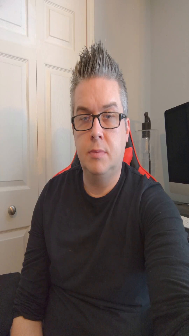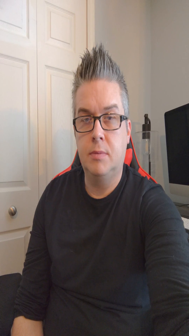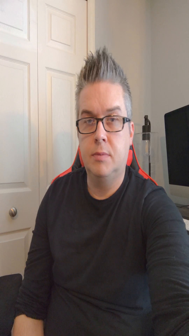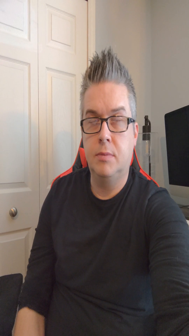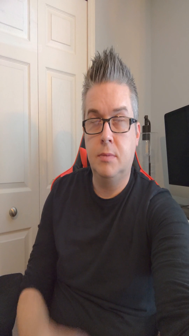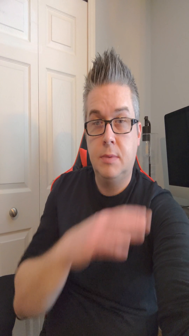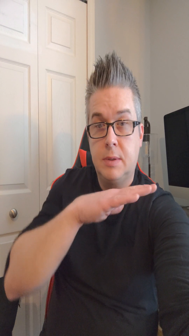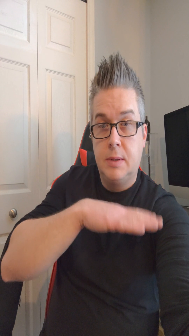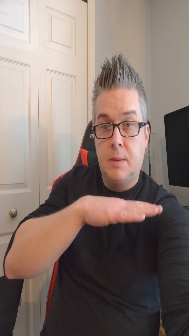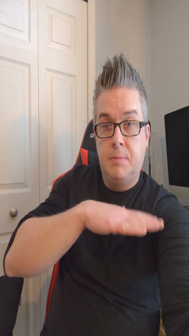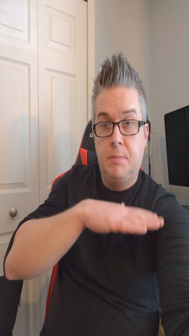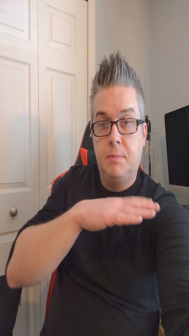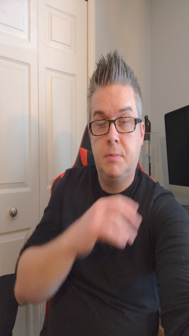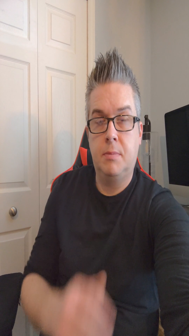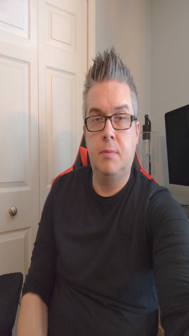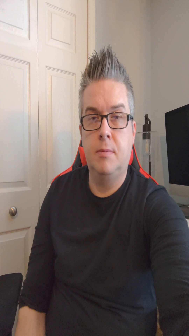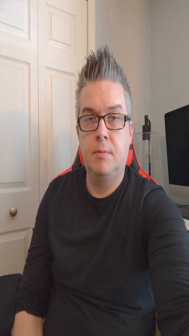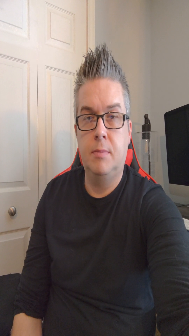table